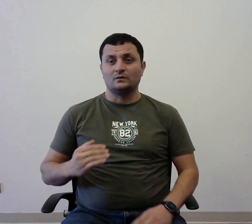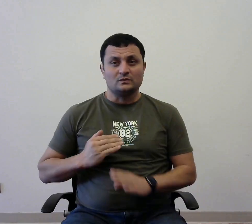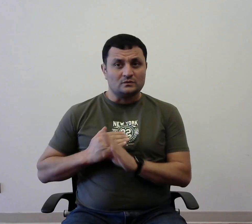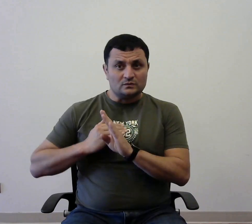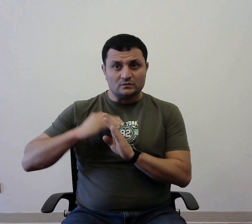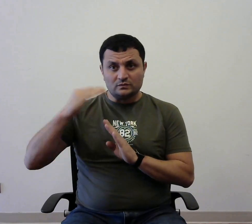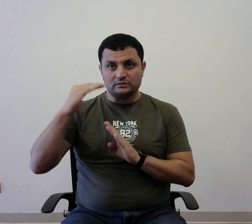uğur